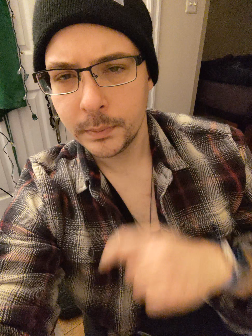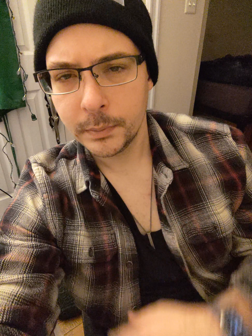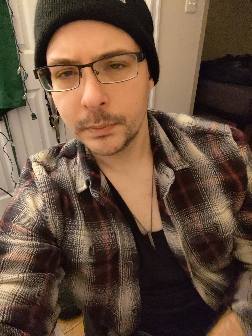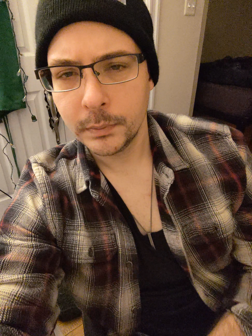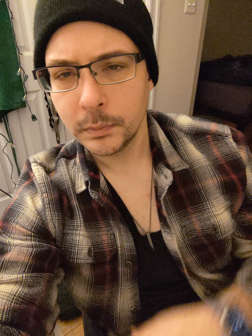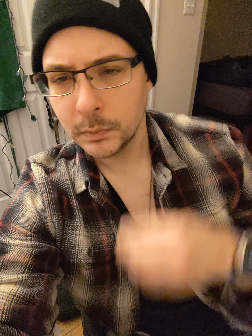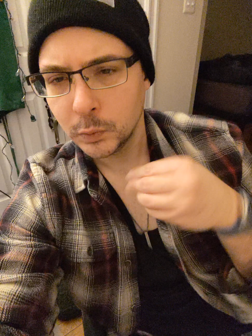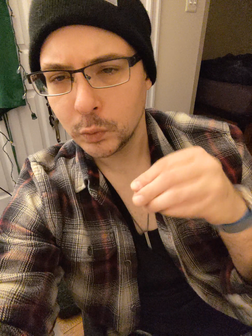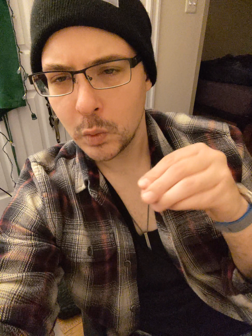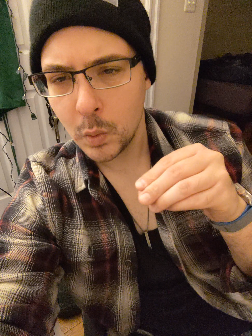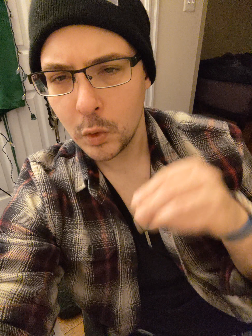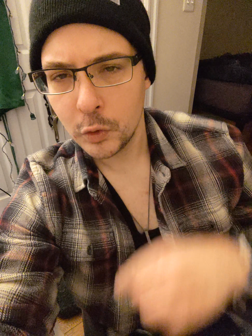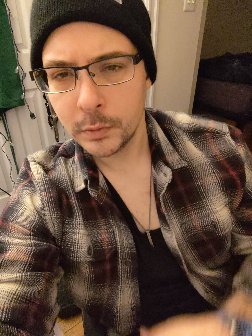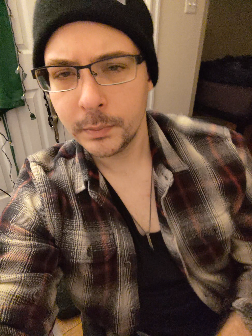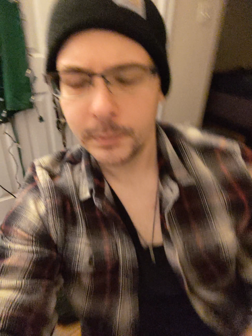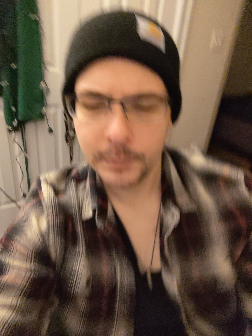store